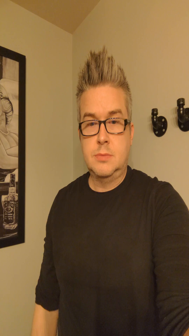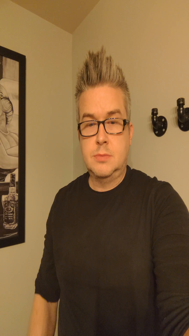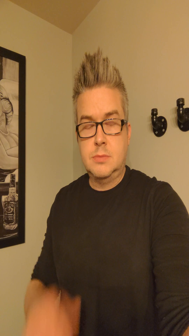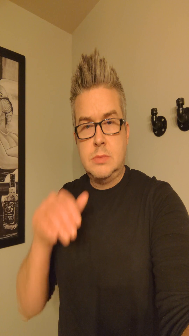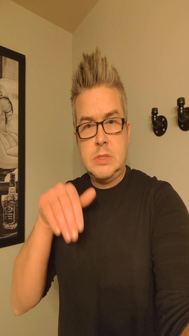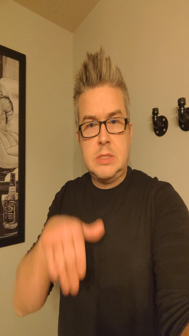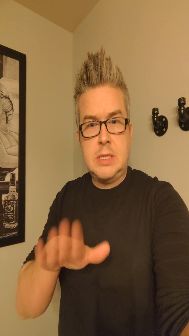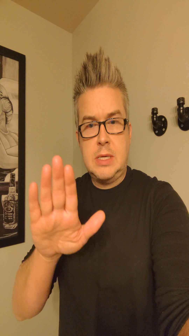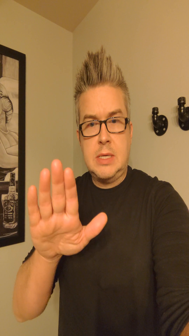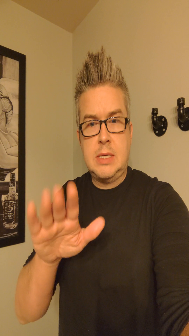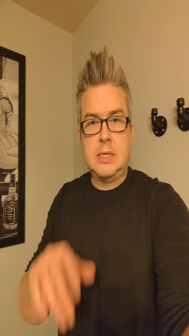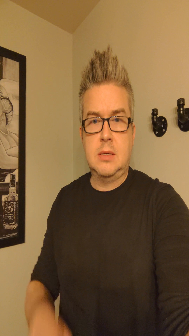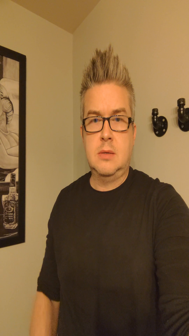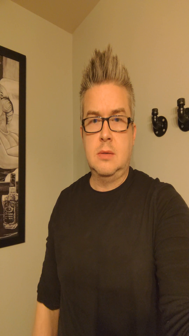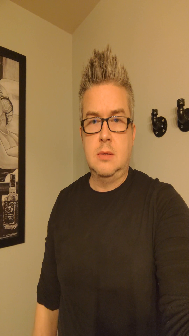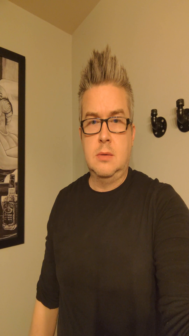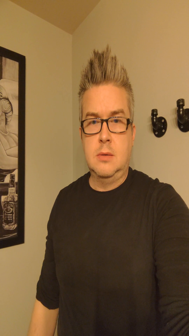into